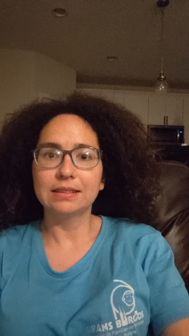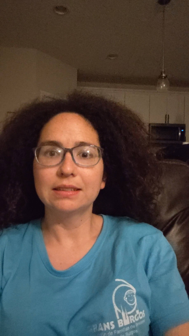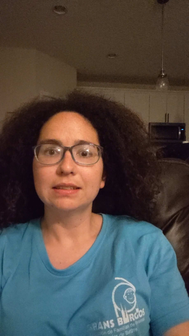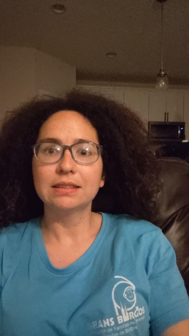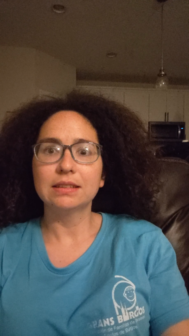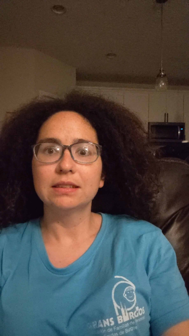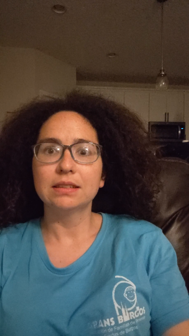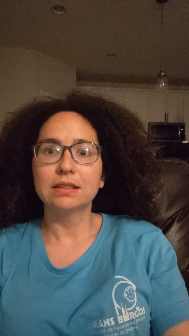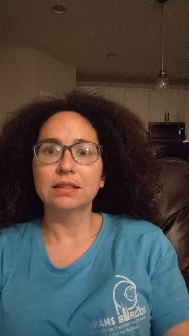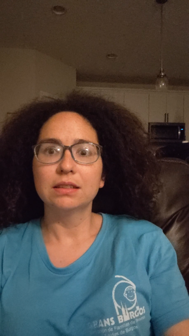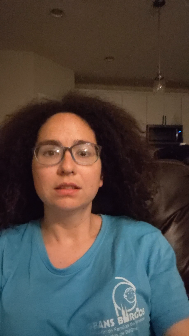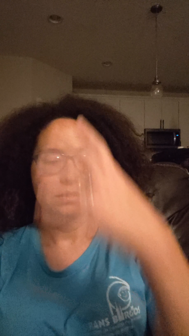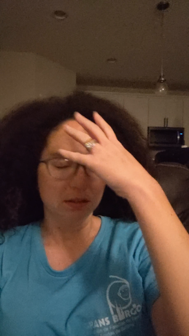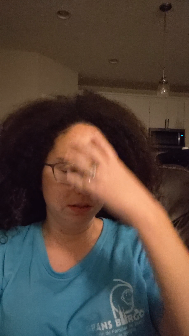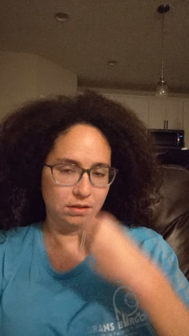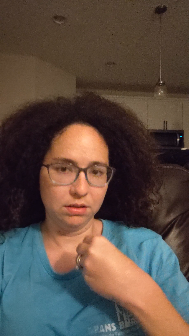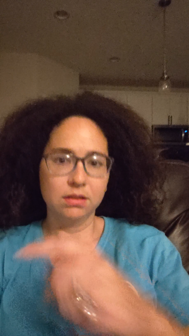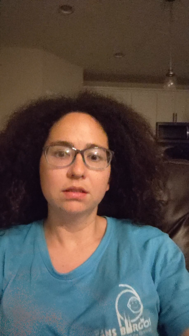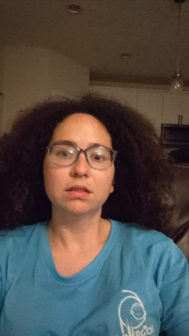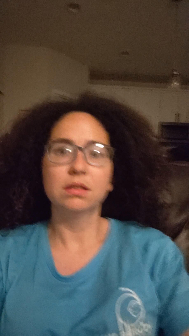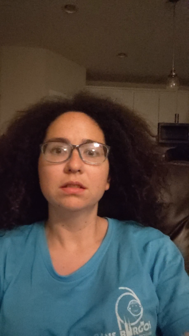asleep